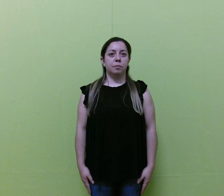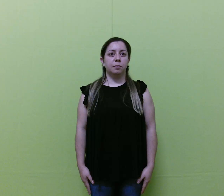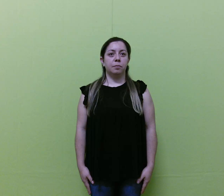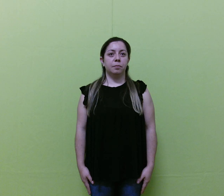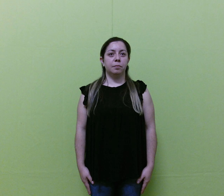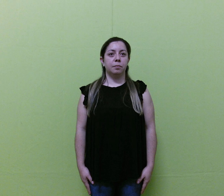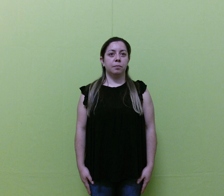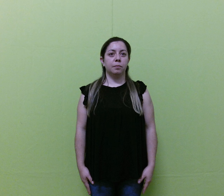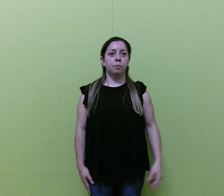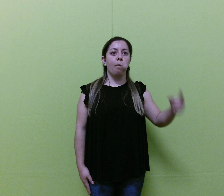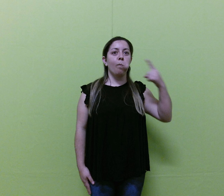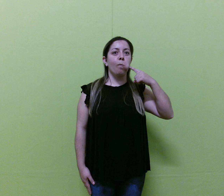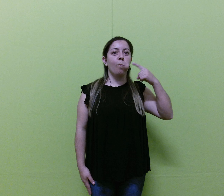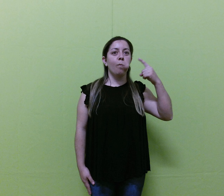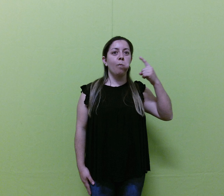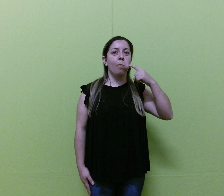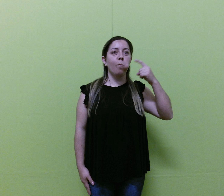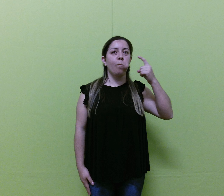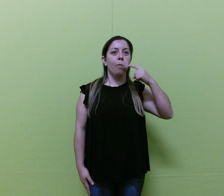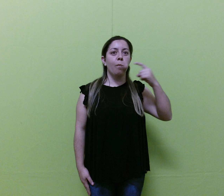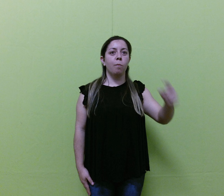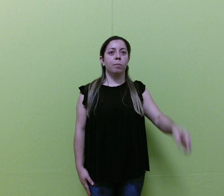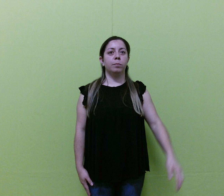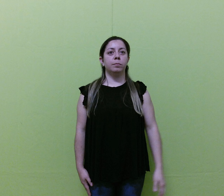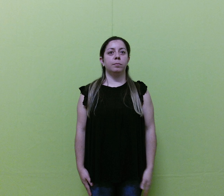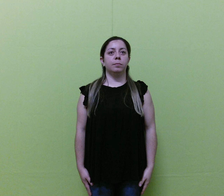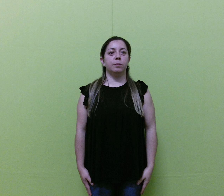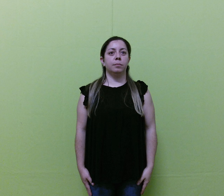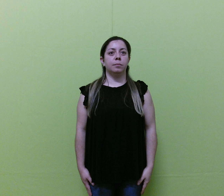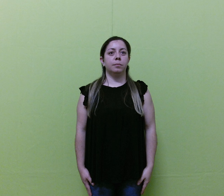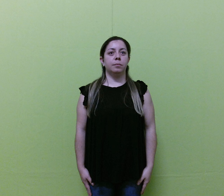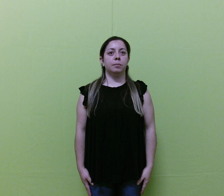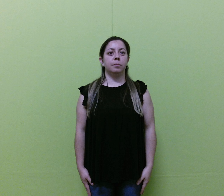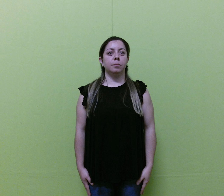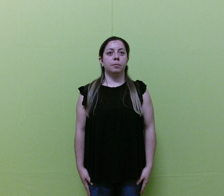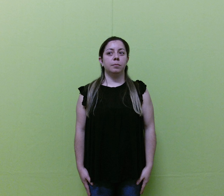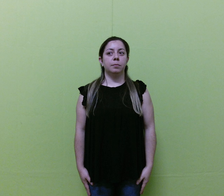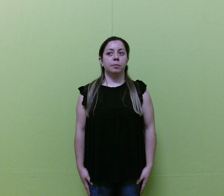bala